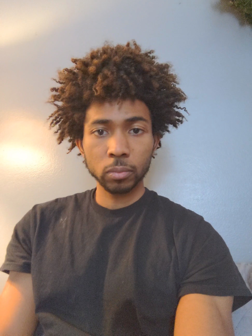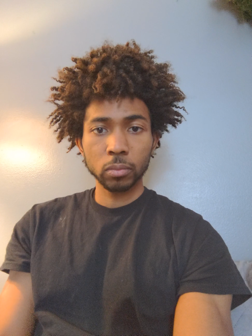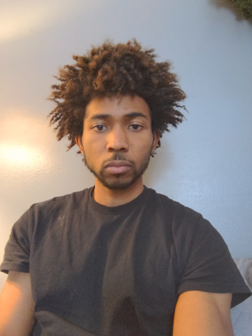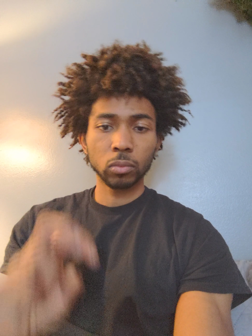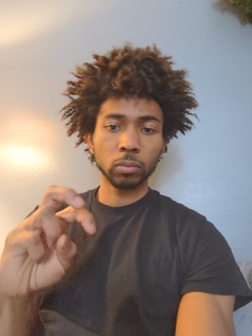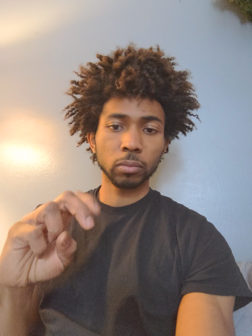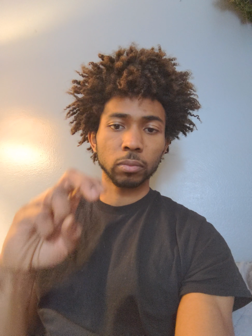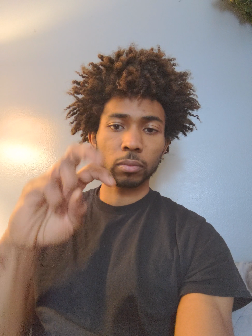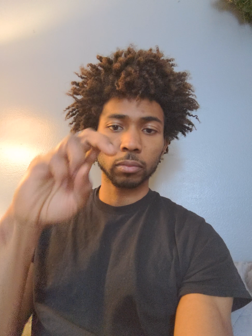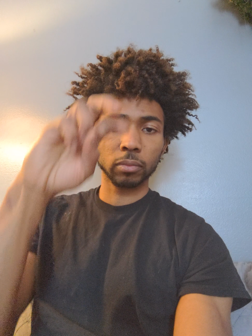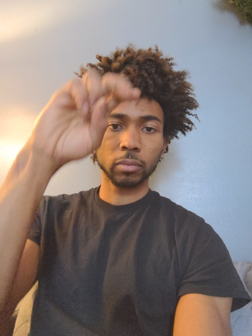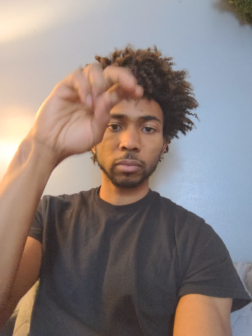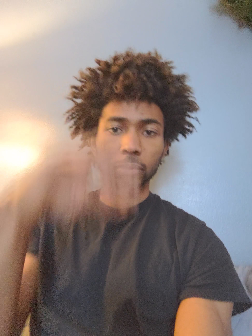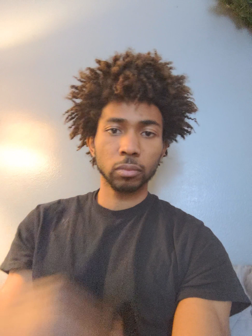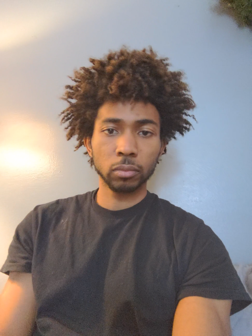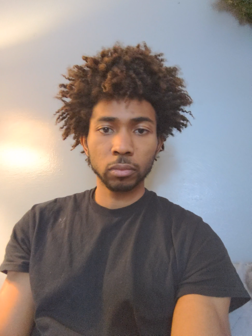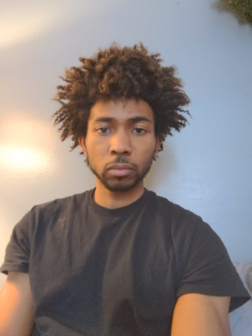stairs